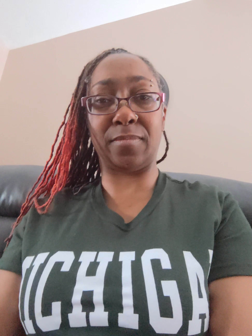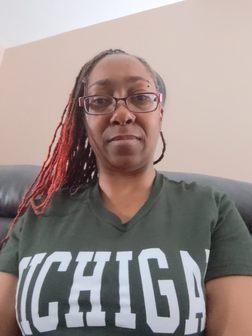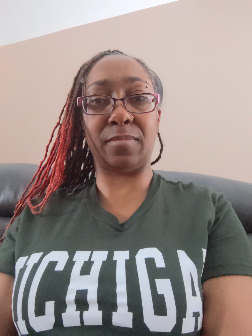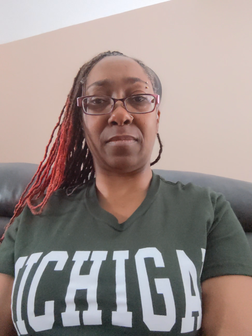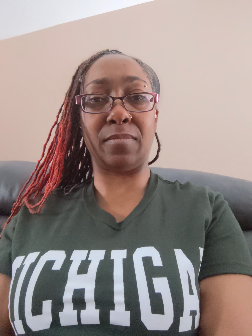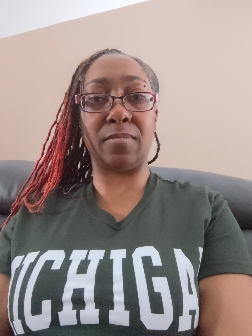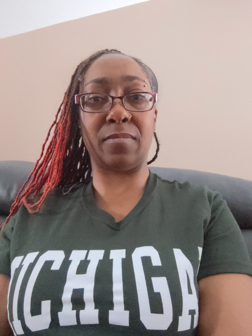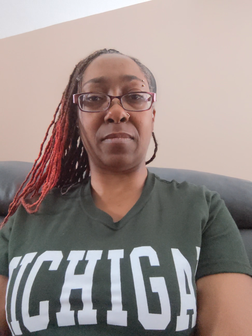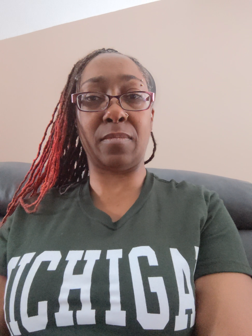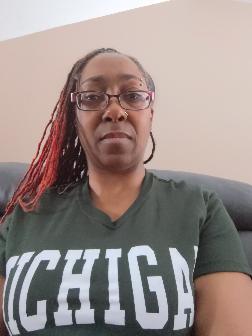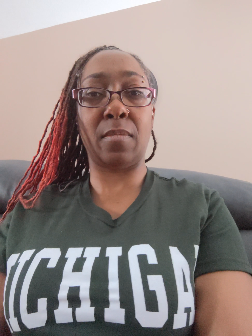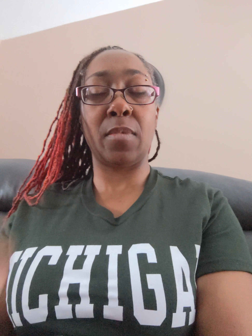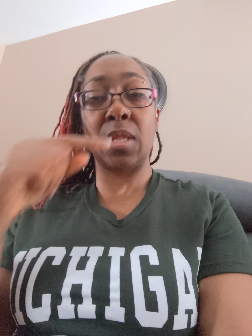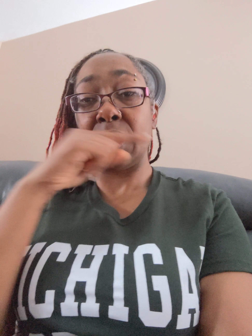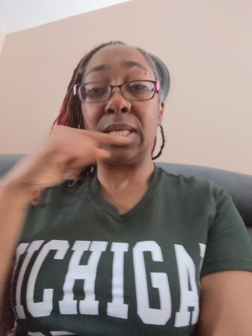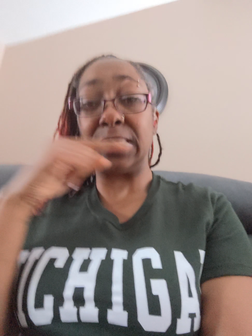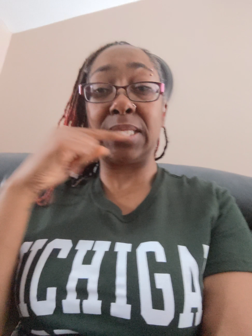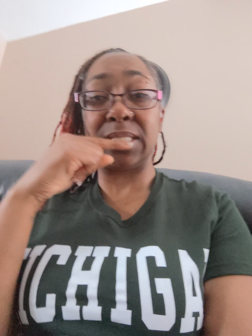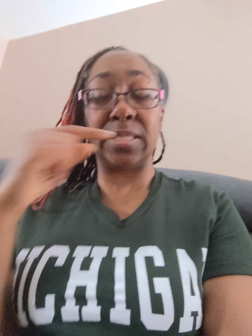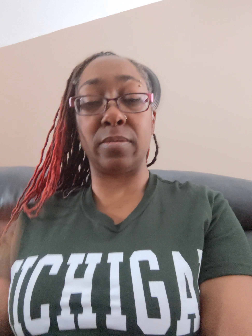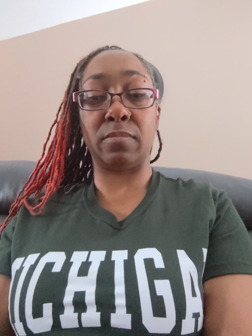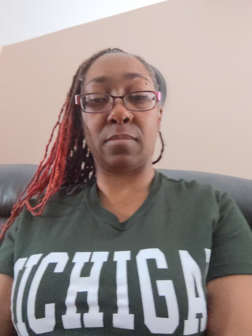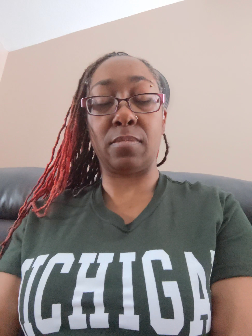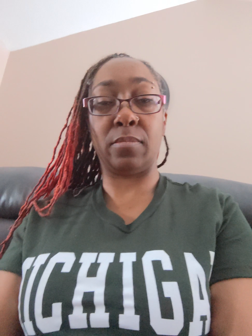toothbrush